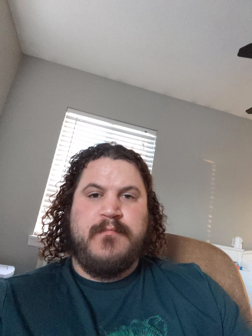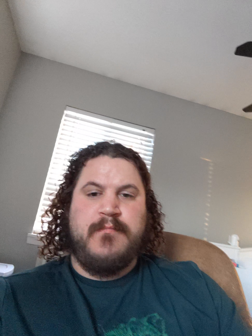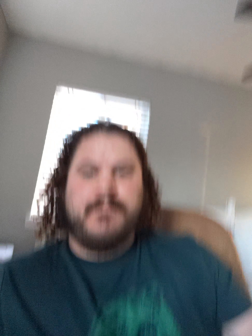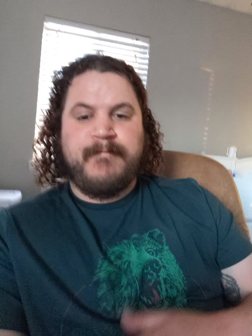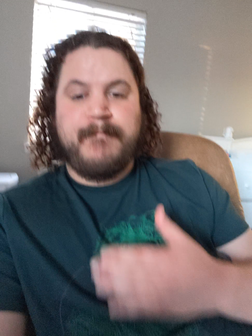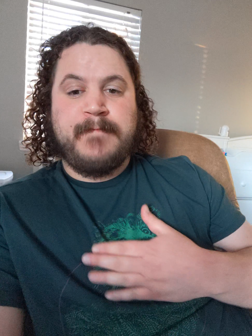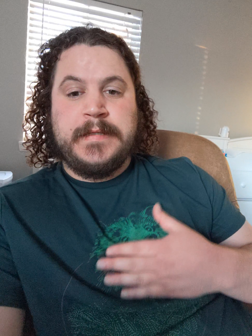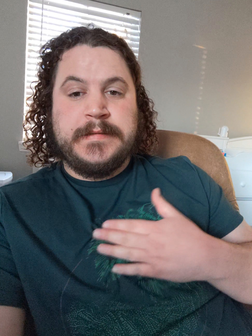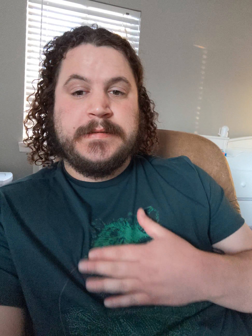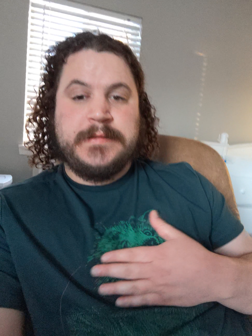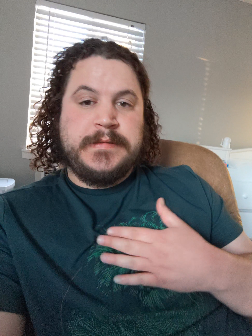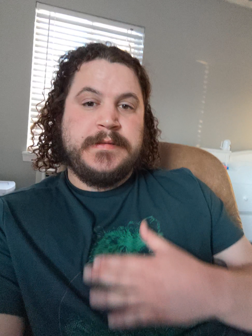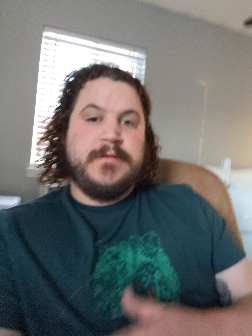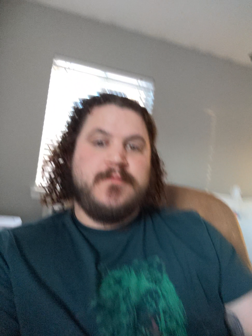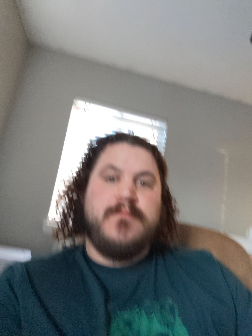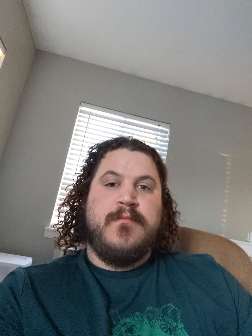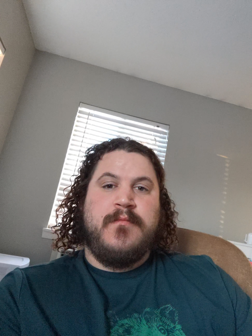please